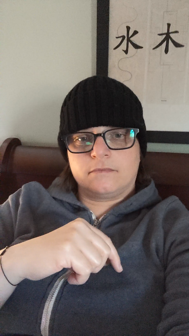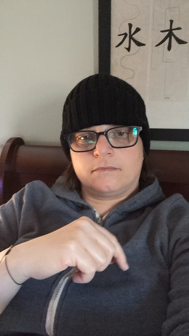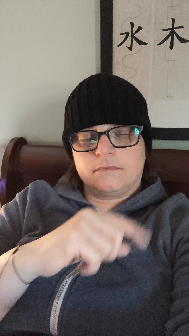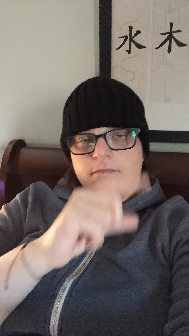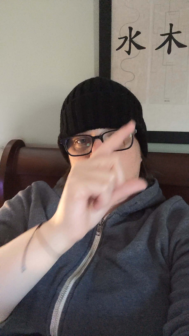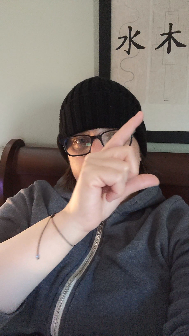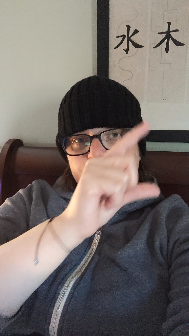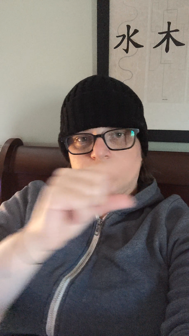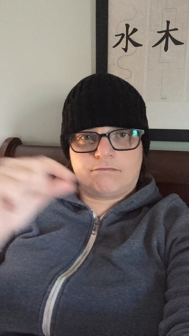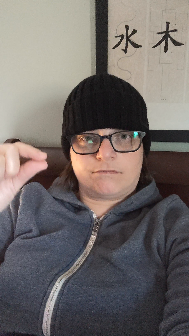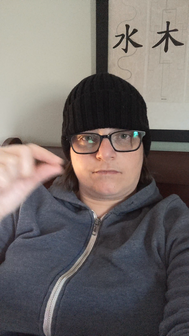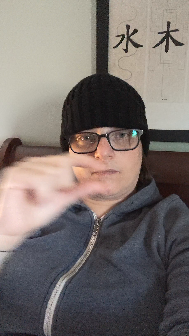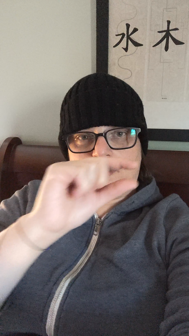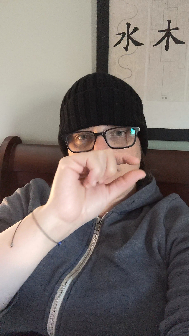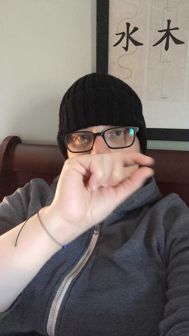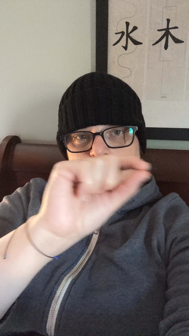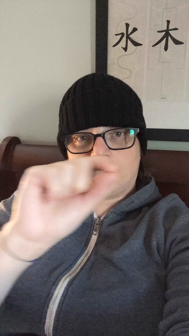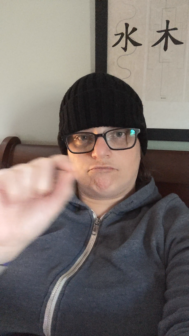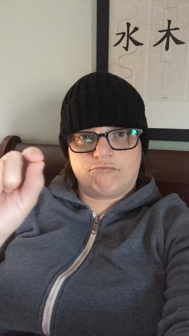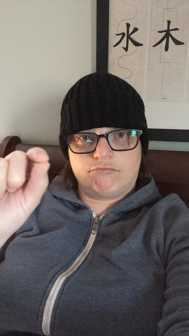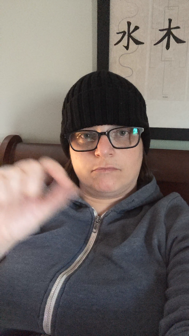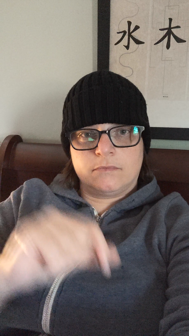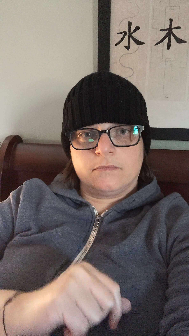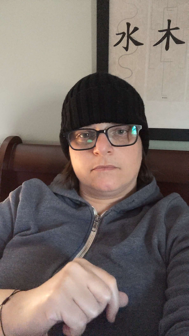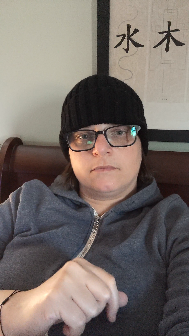peas